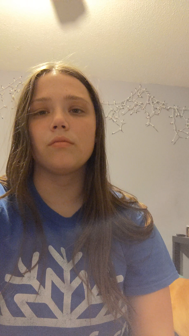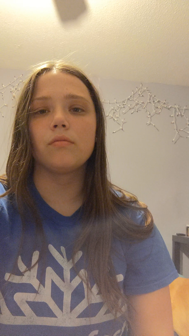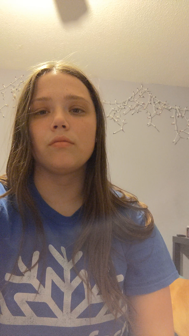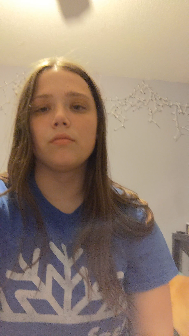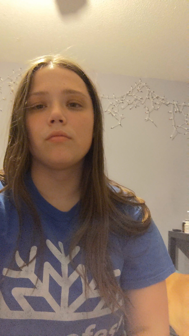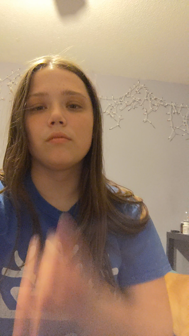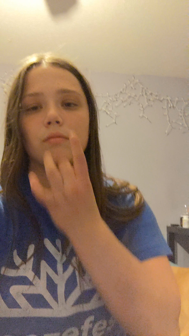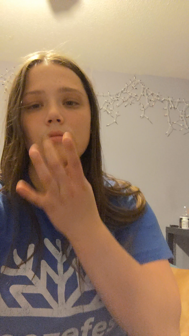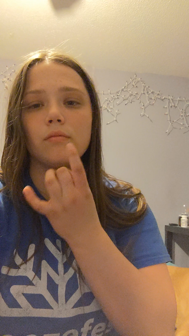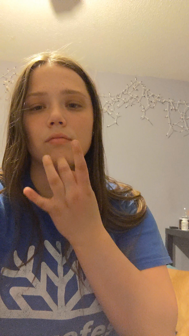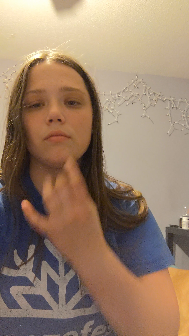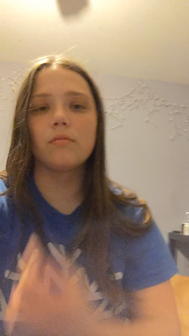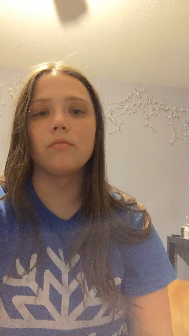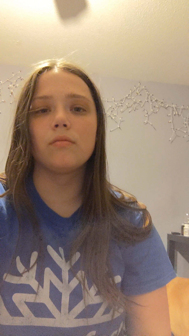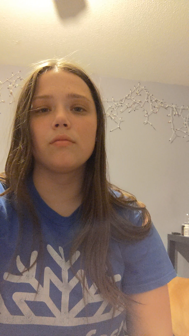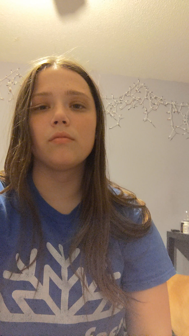light bulb